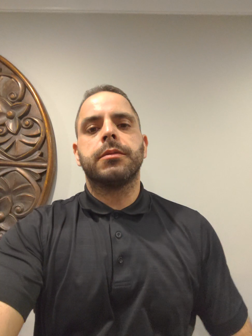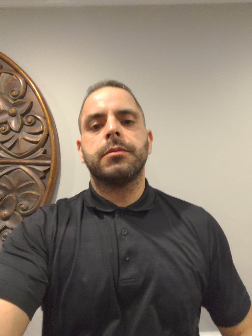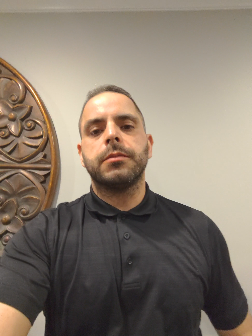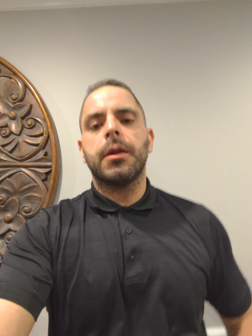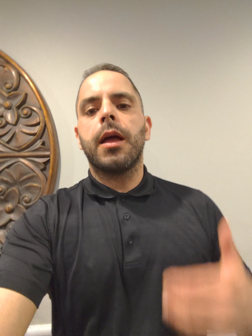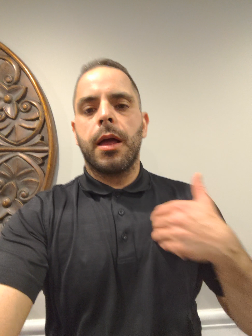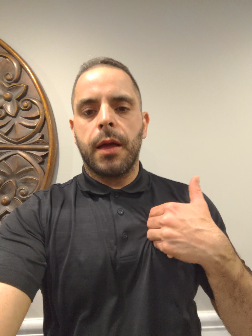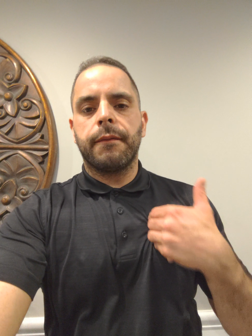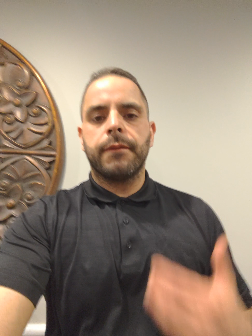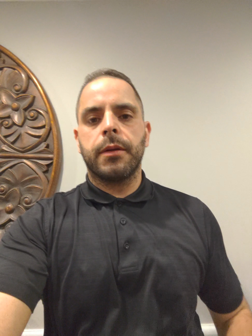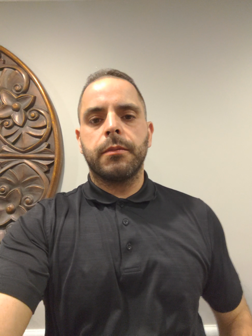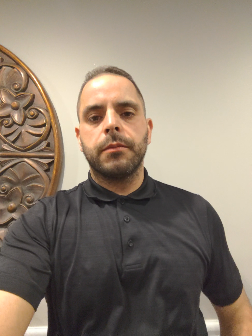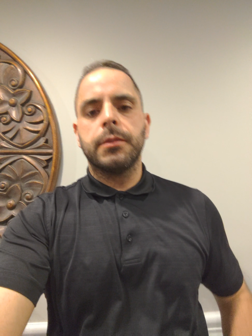have